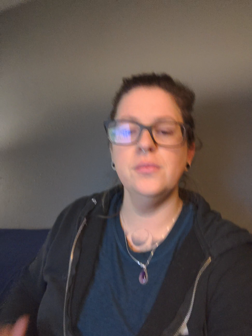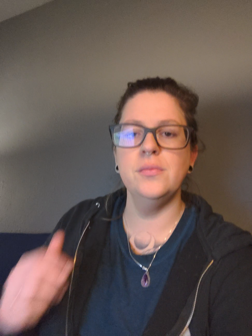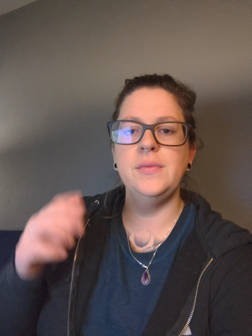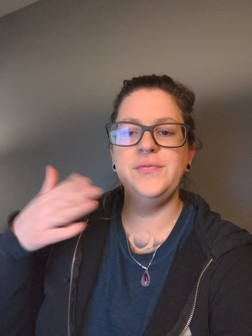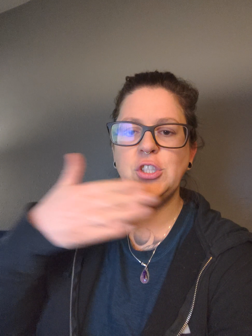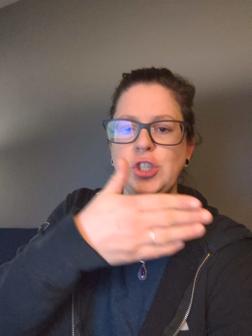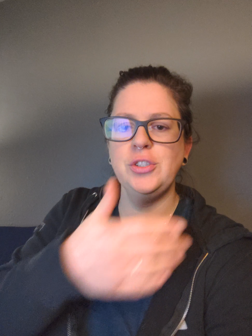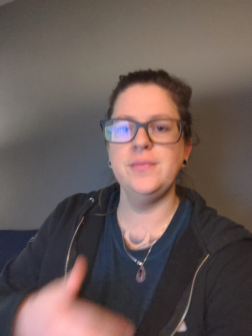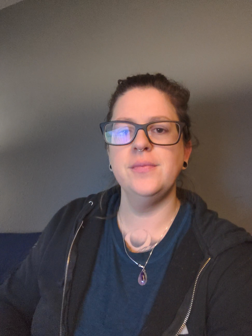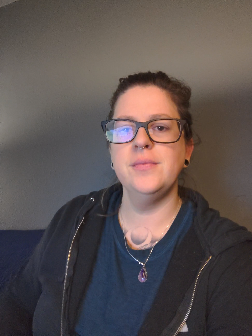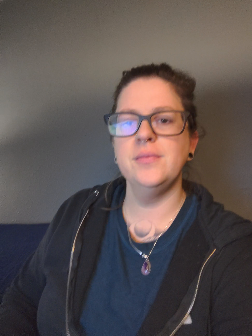fish